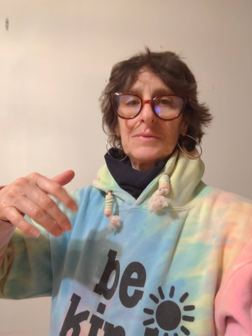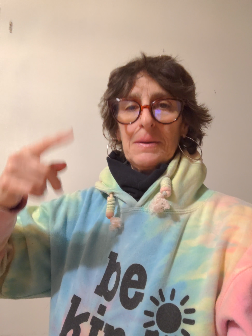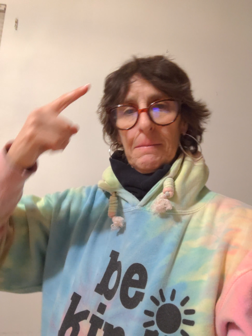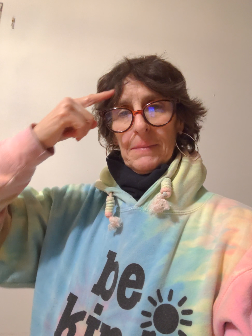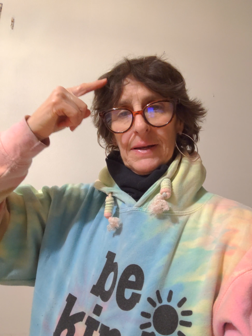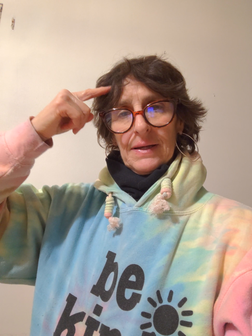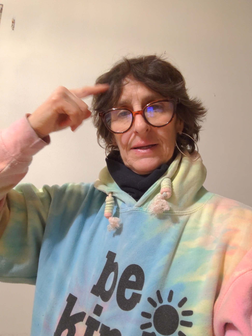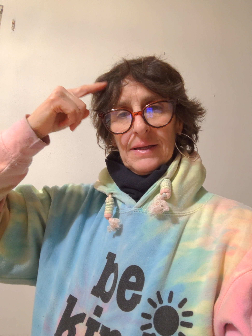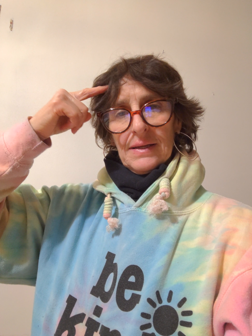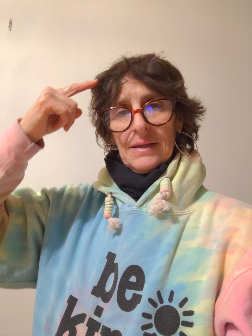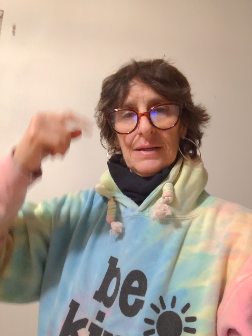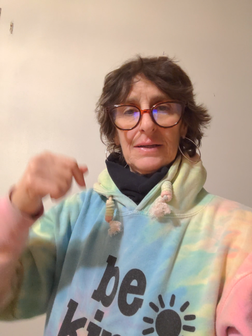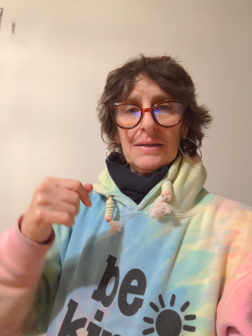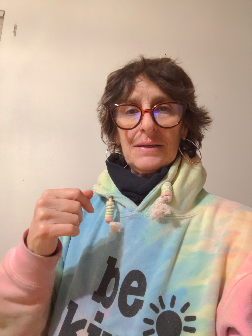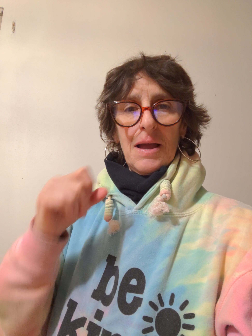penny